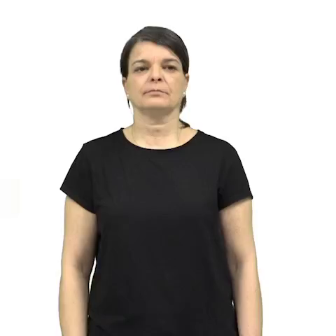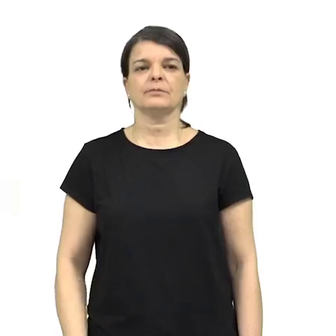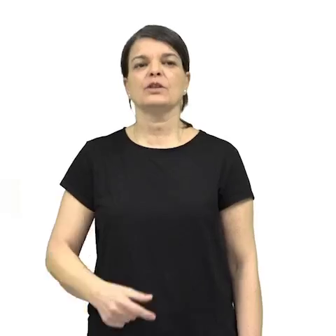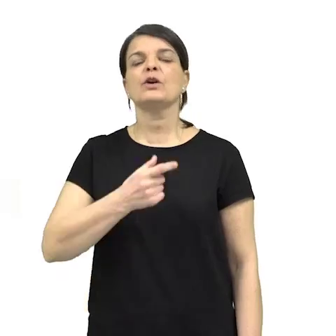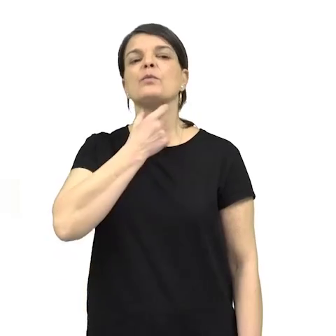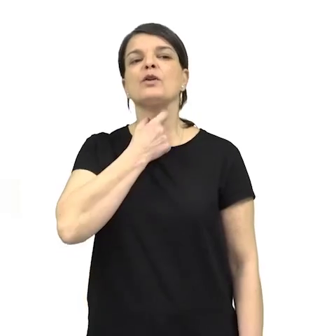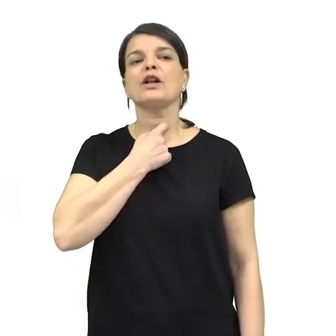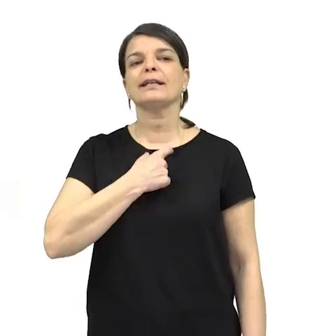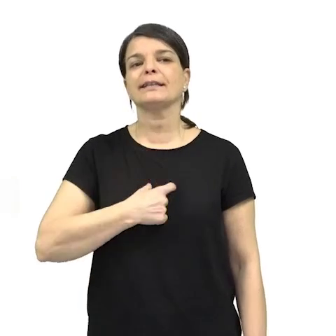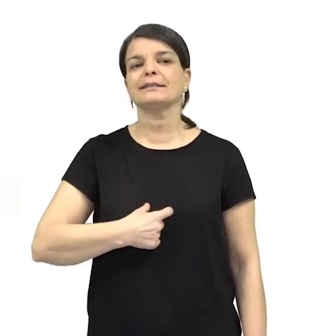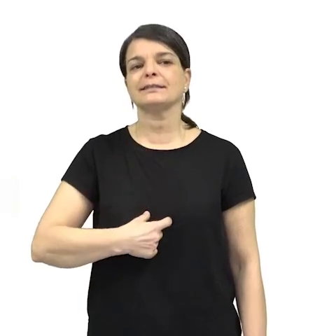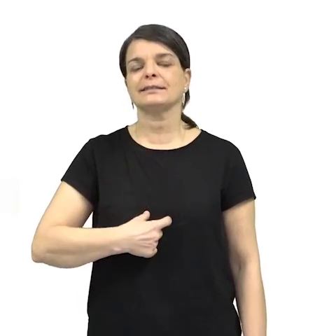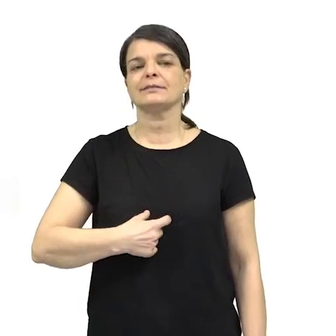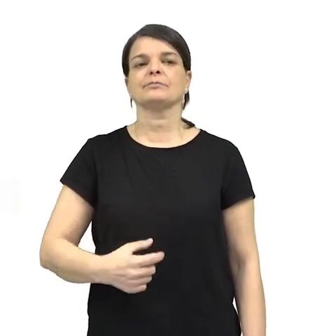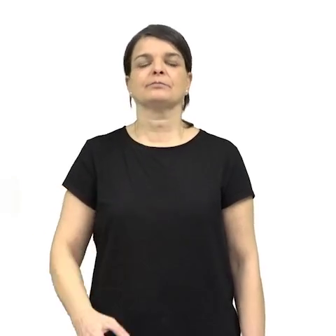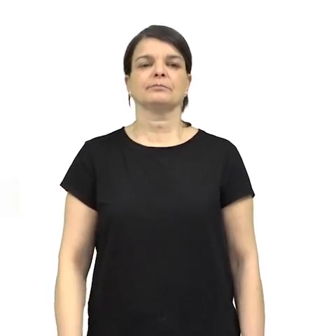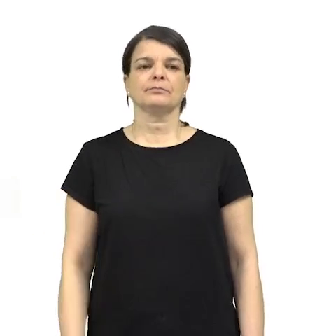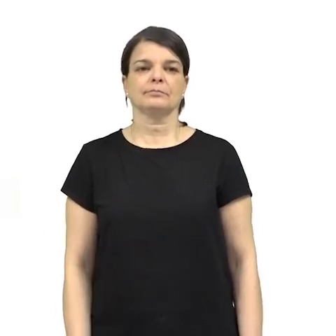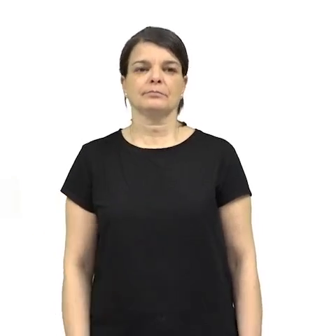bronquitis